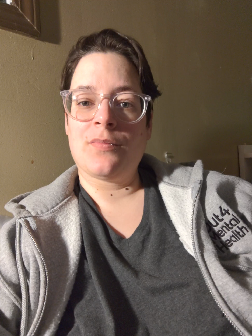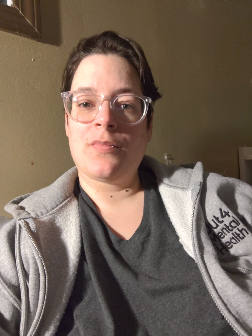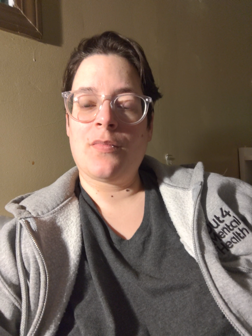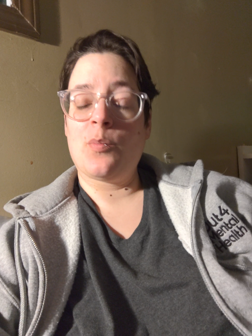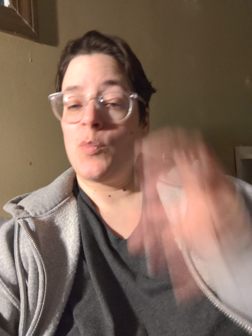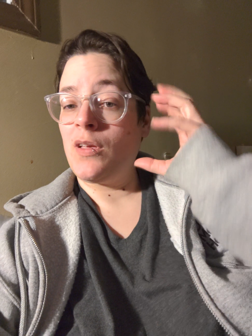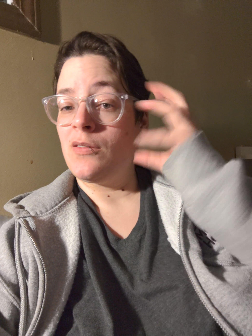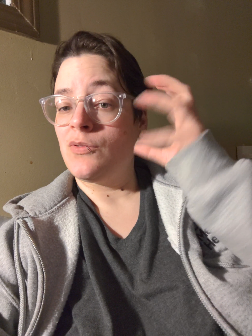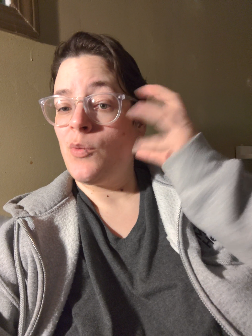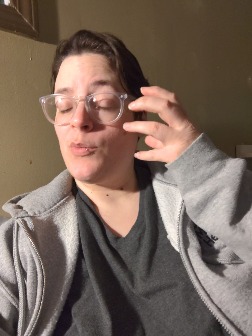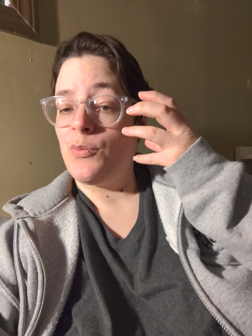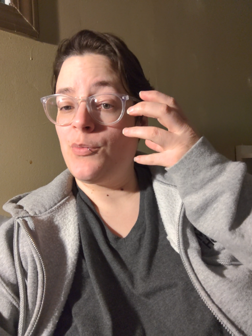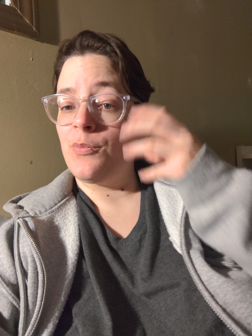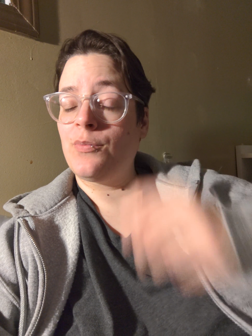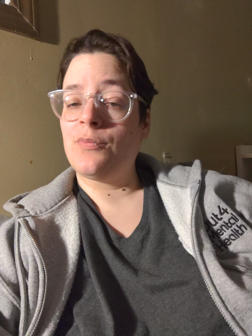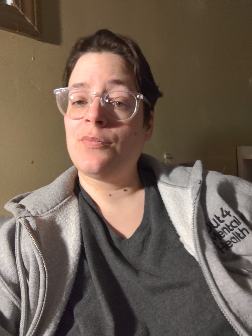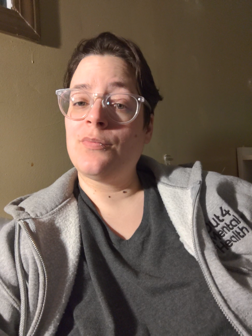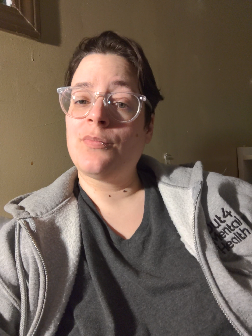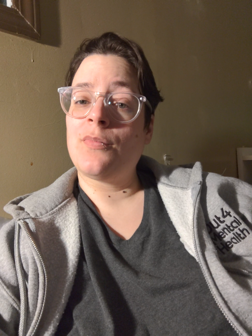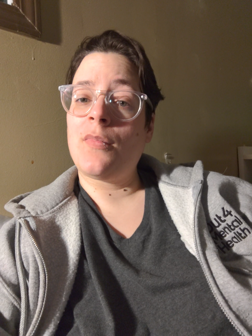radio